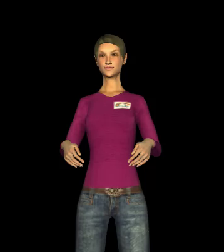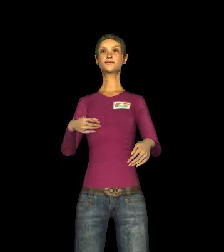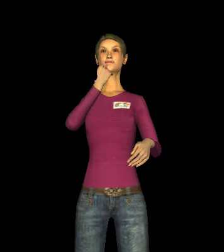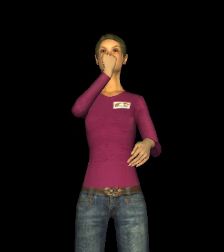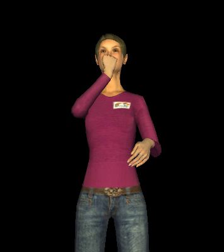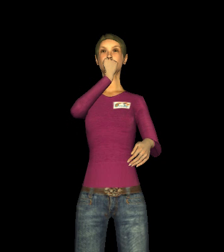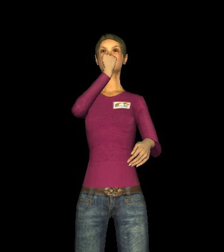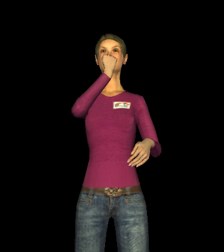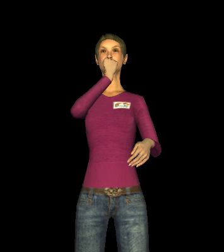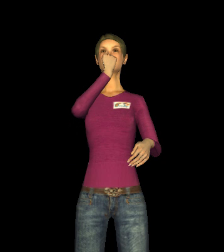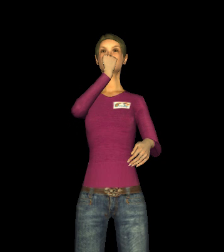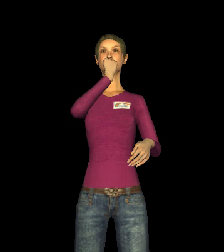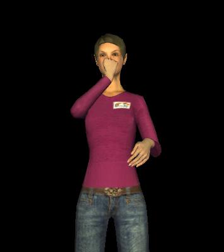وجبة